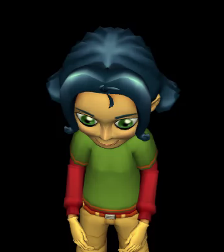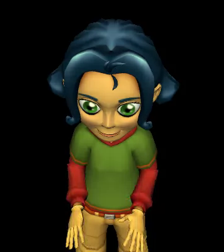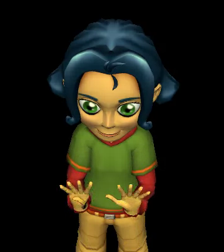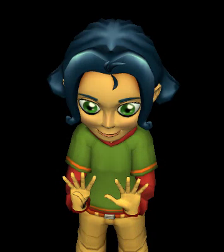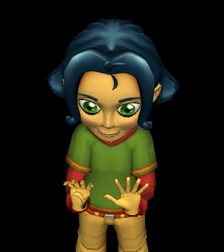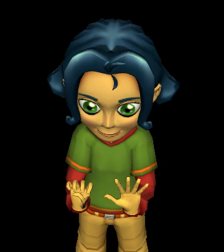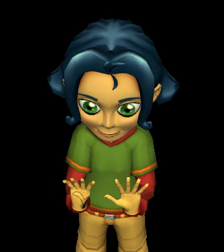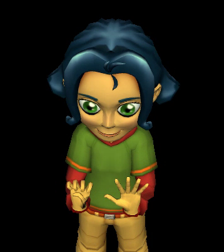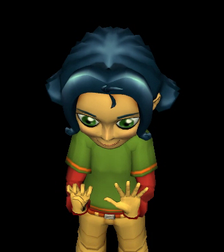90